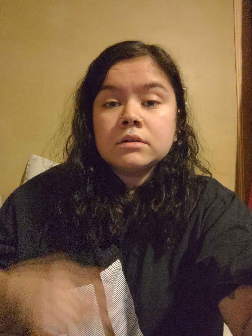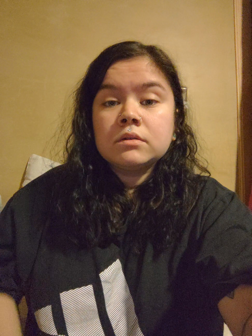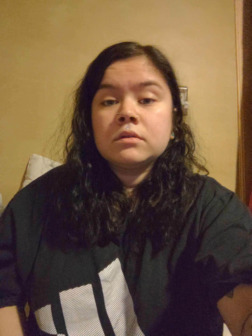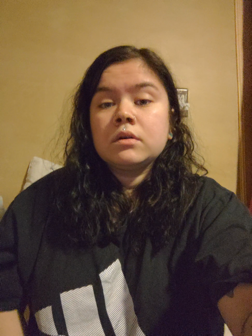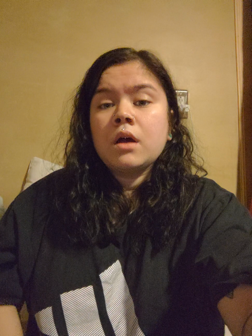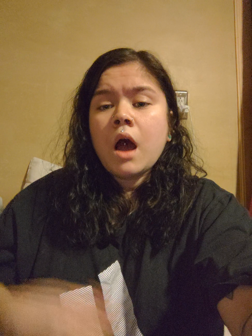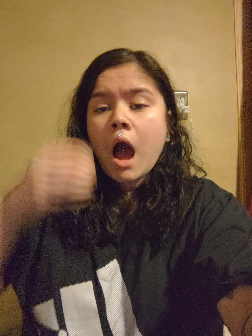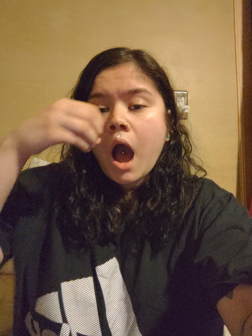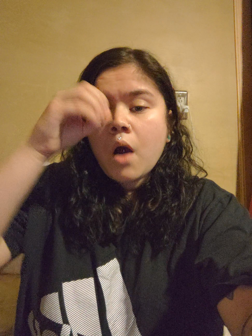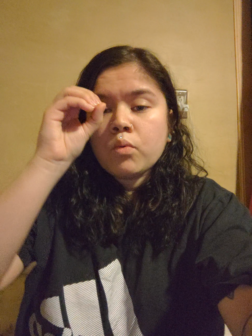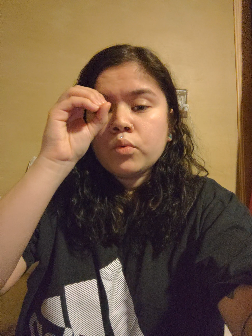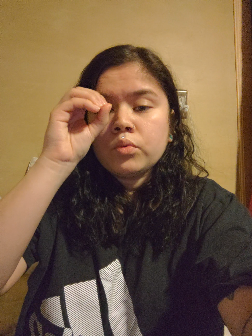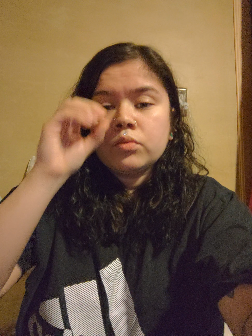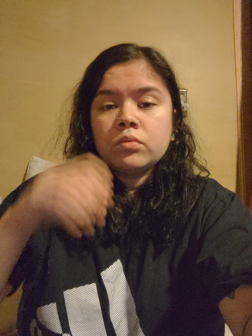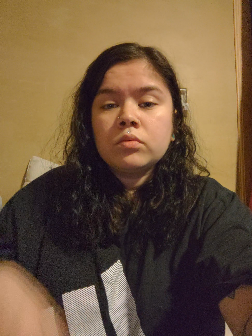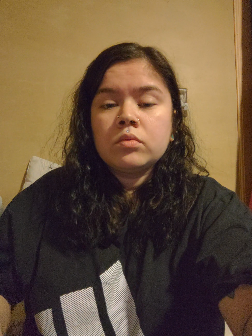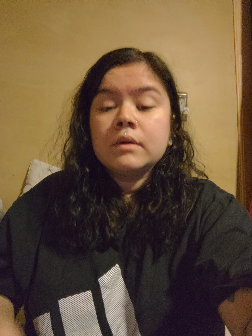owl